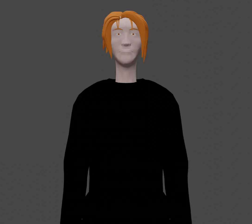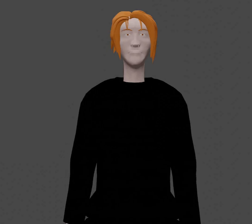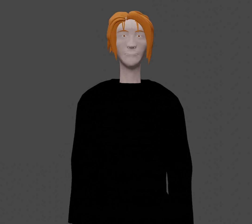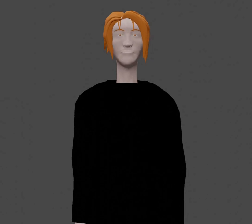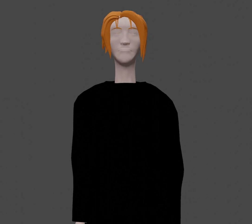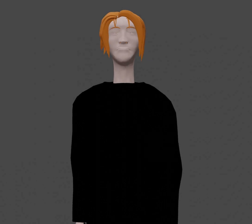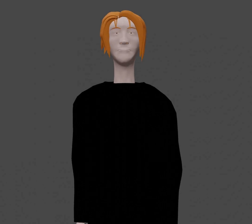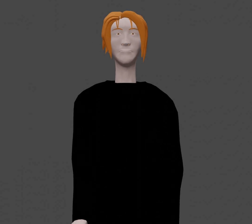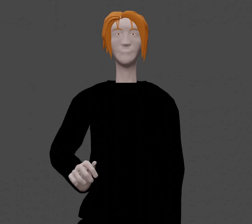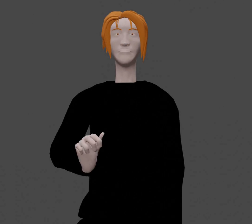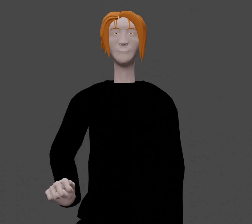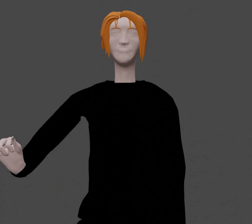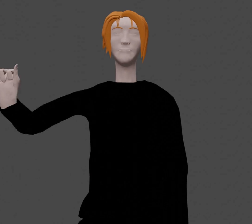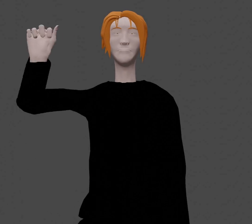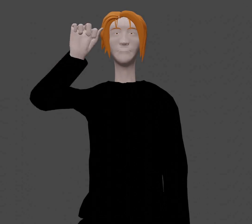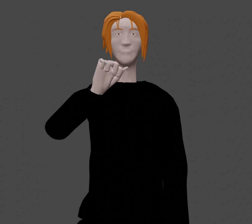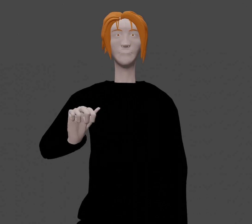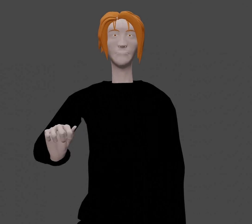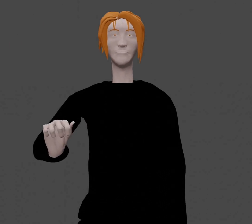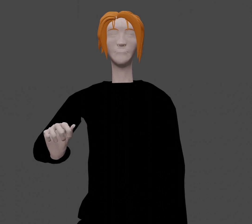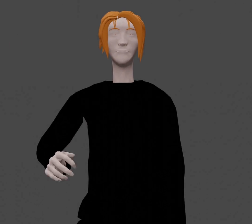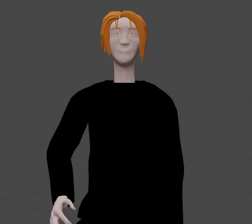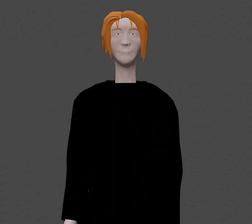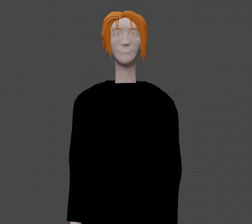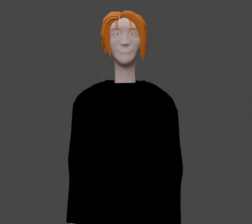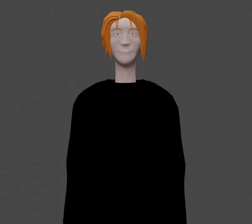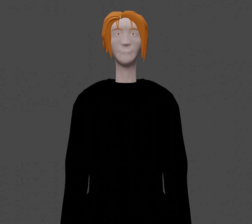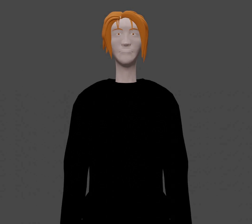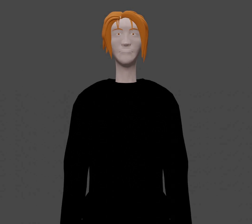At Symbol